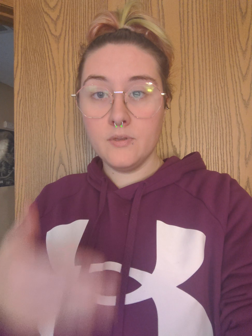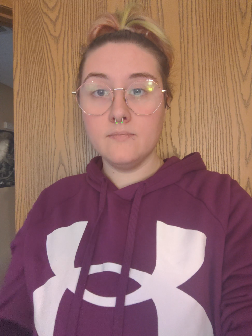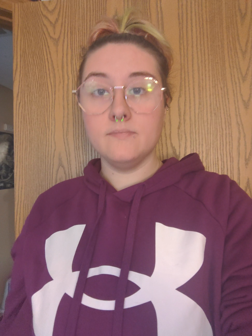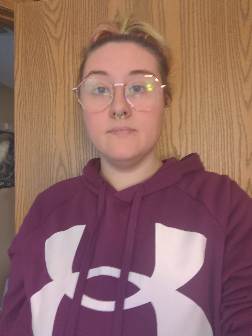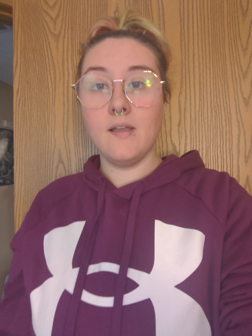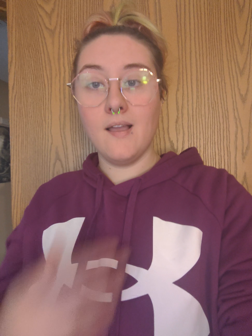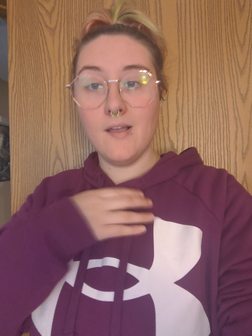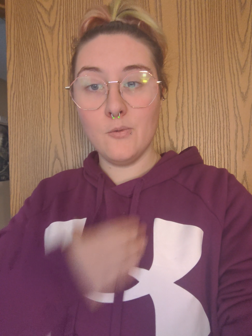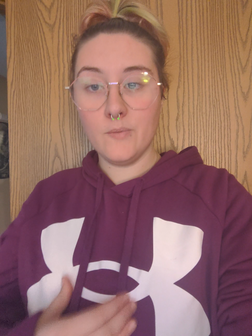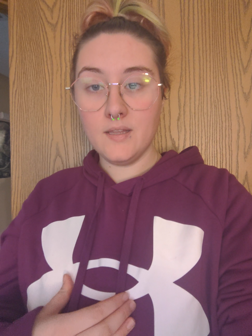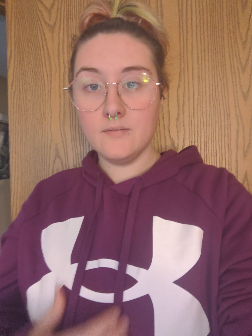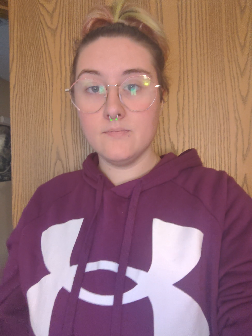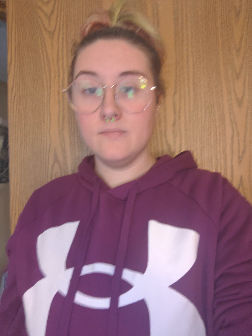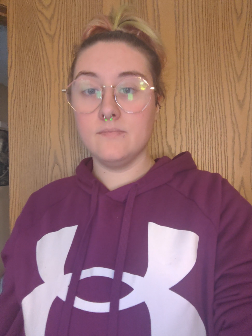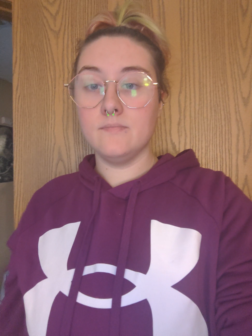hungry